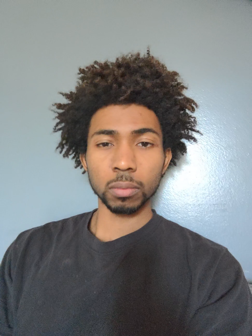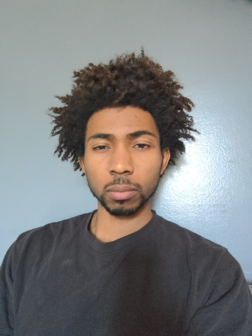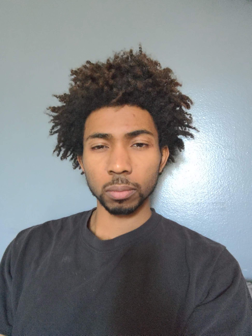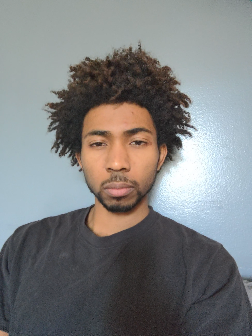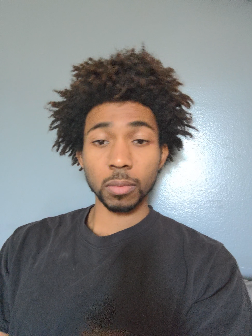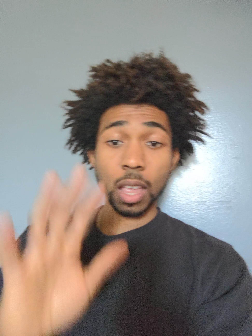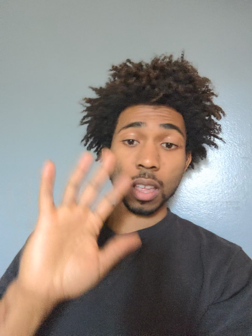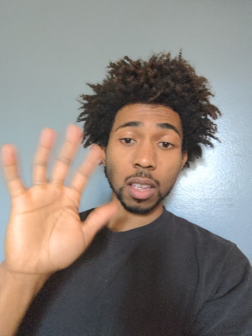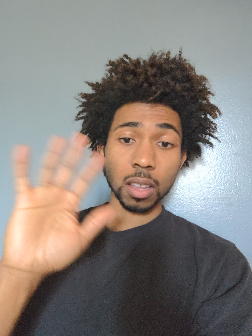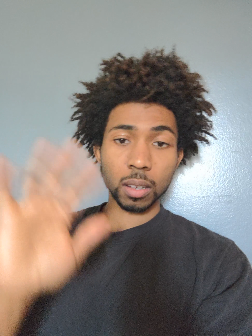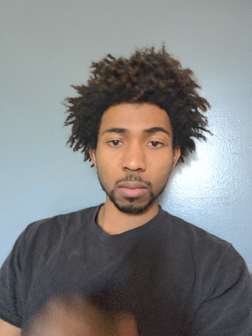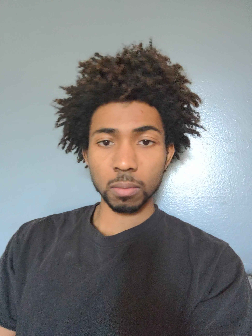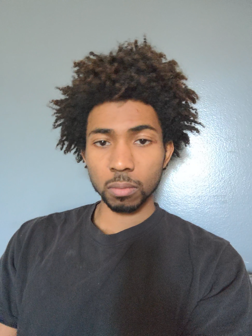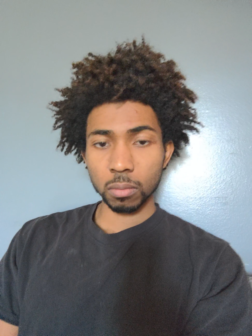hello